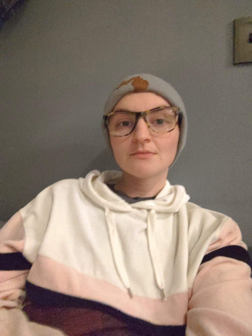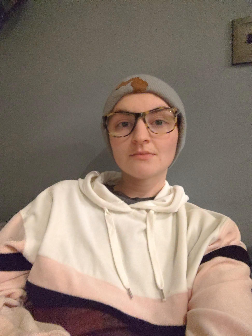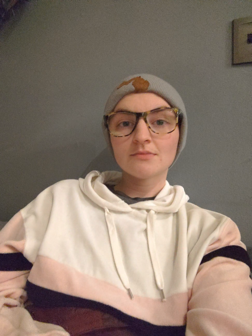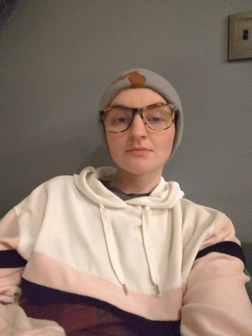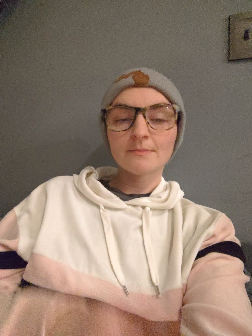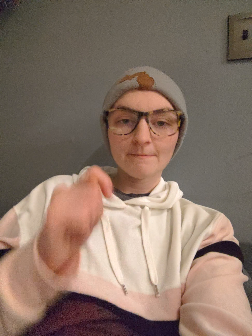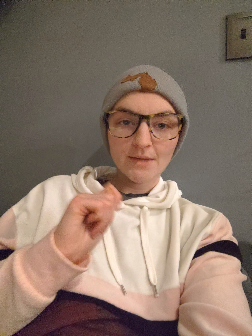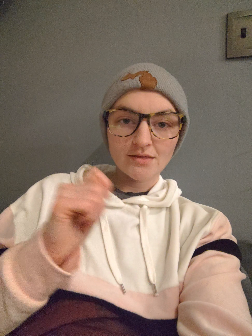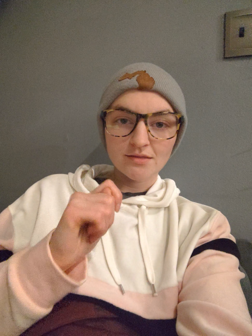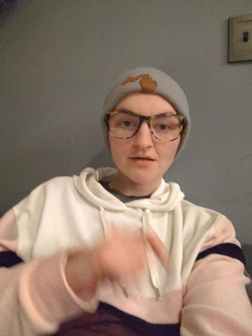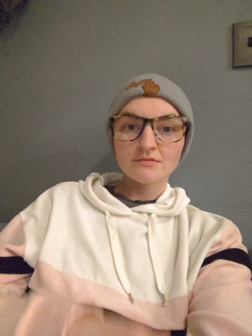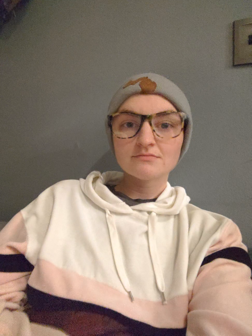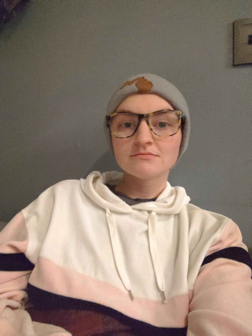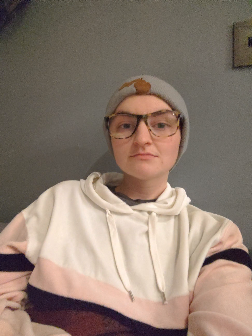potty